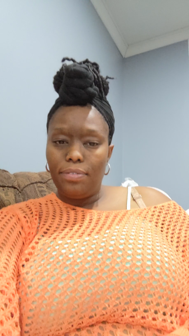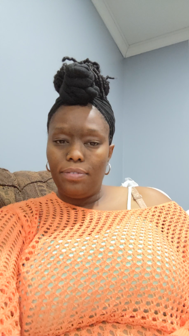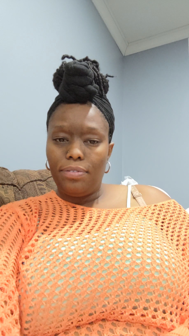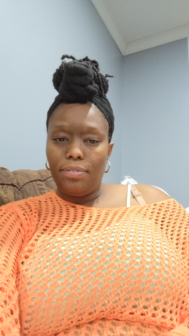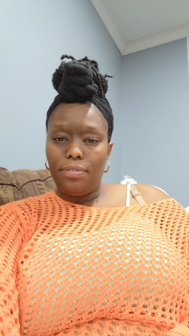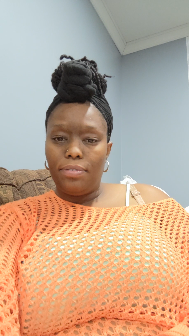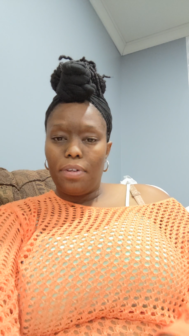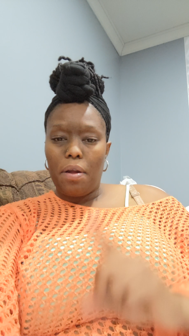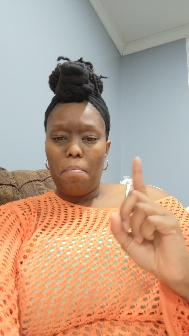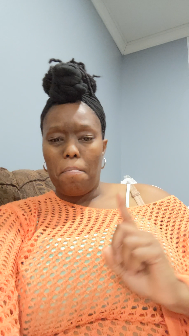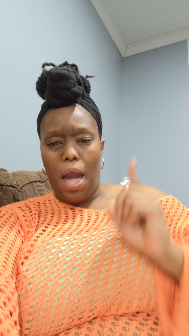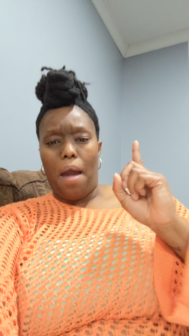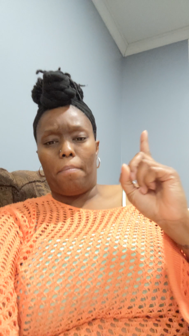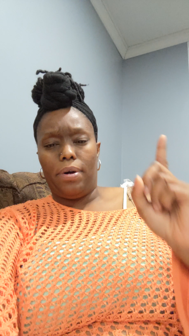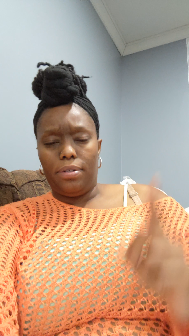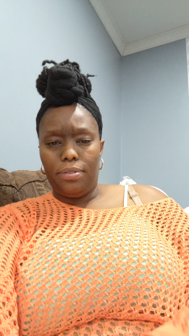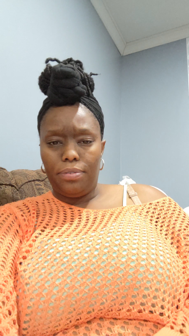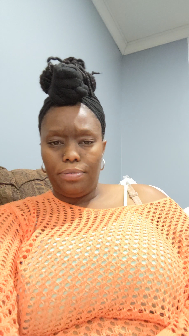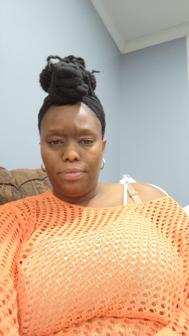bump